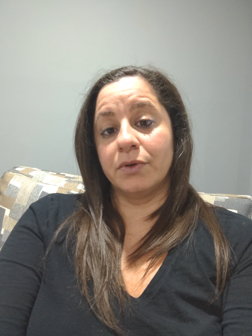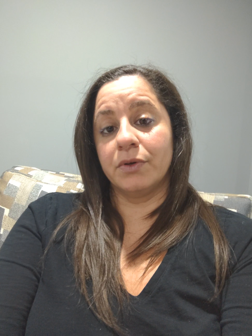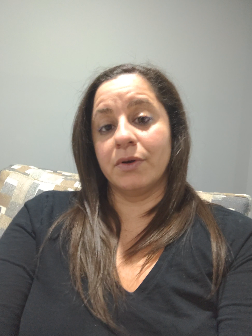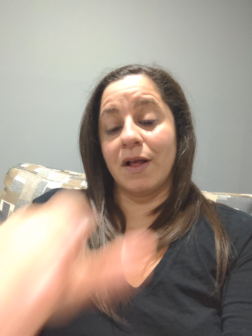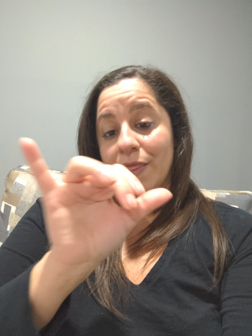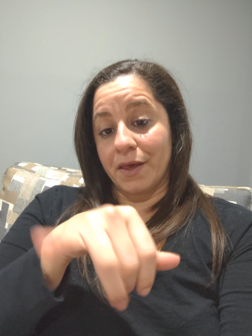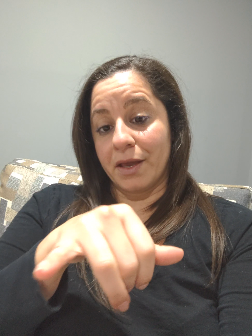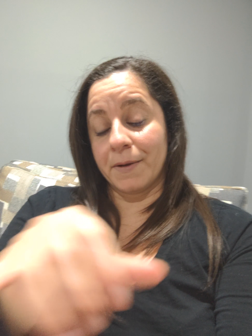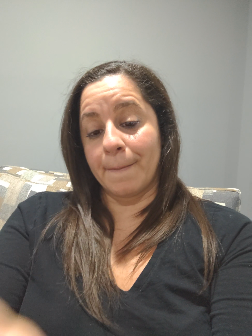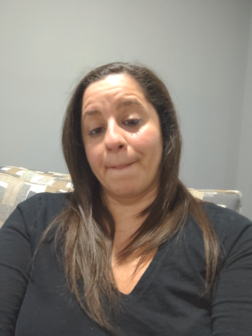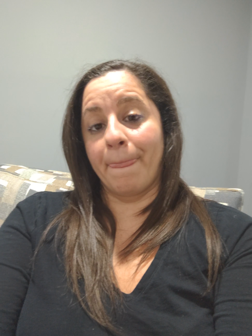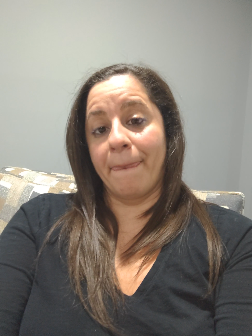that